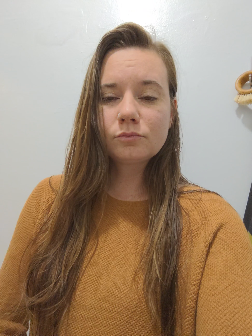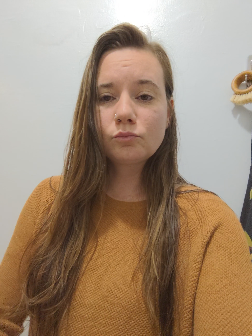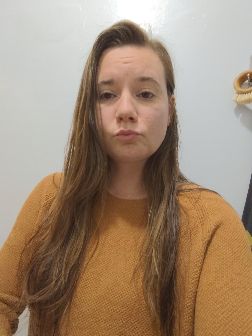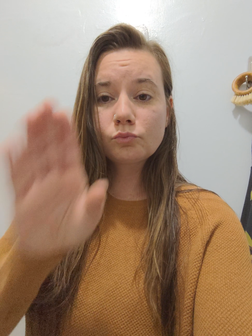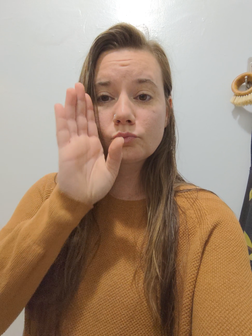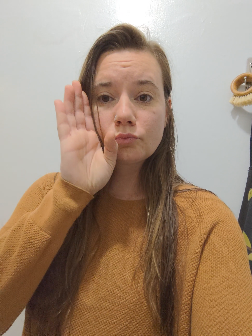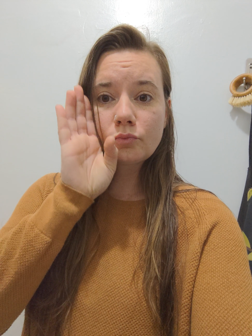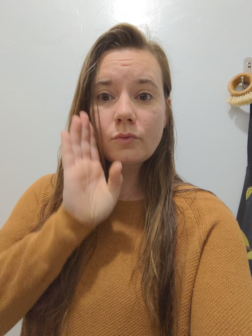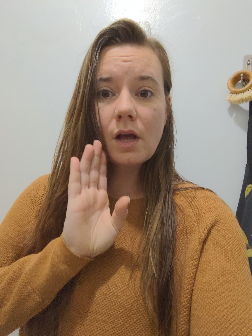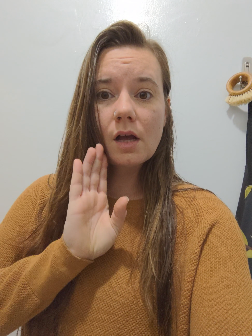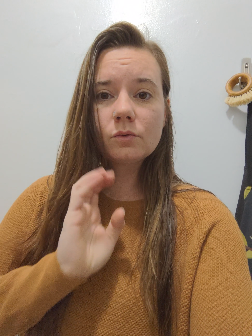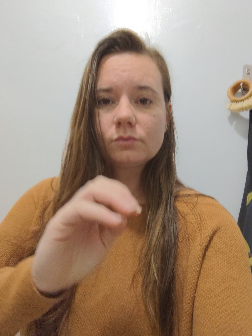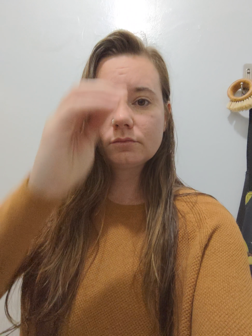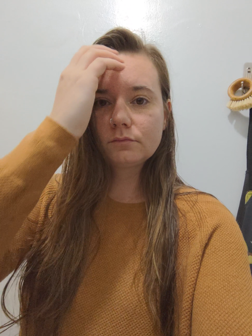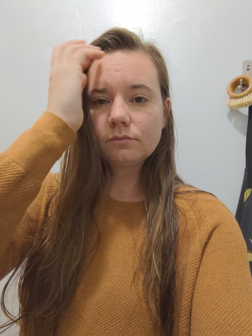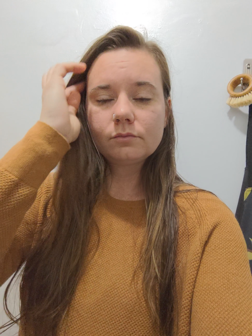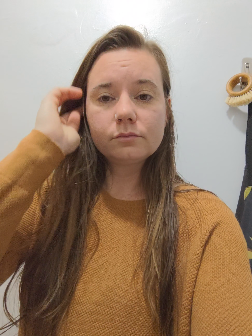brown